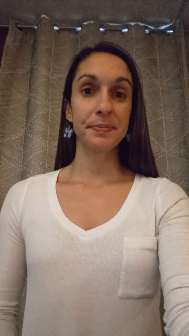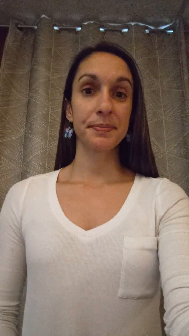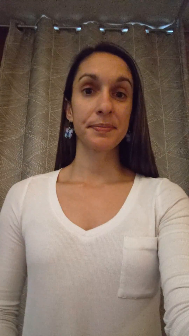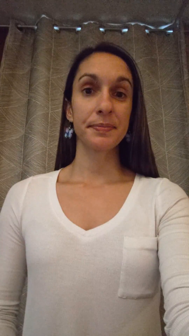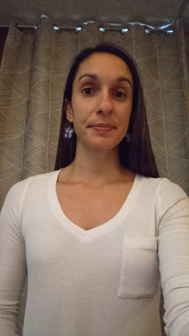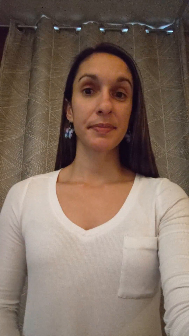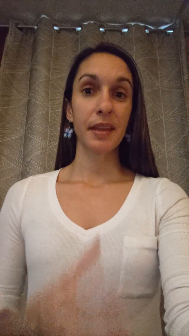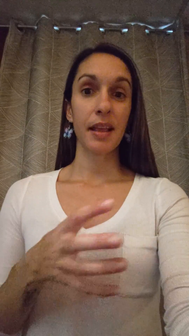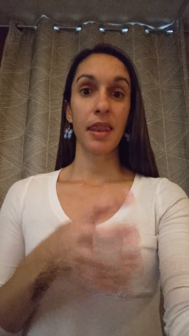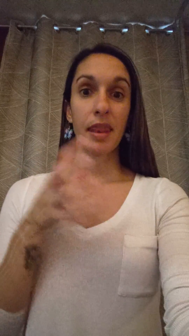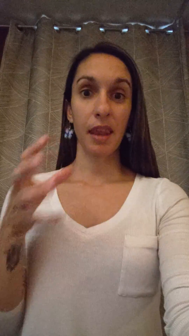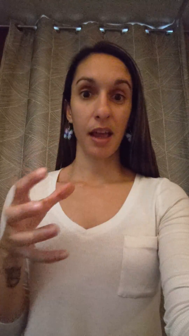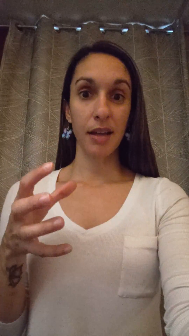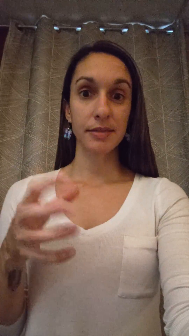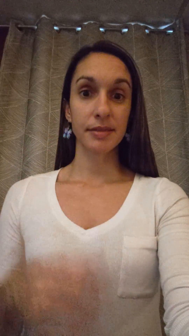a lot